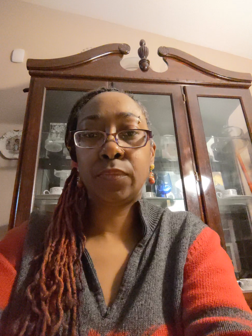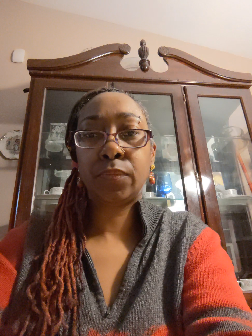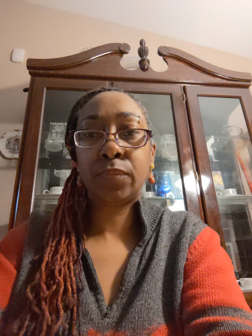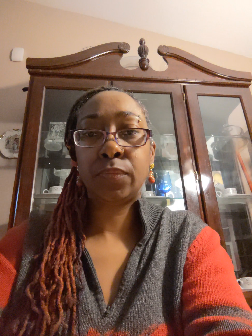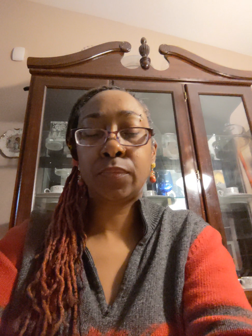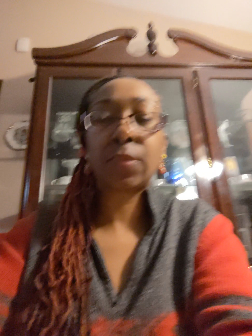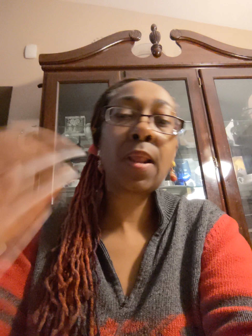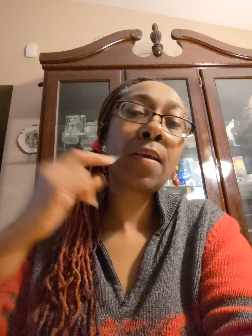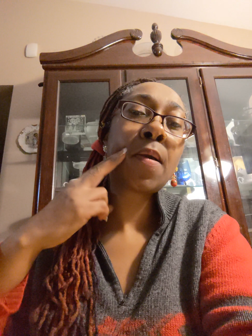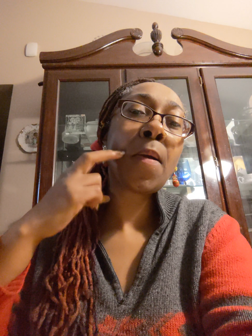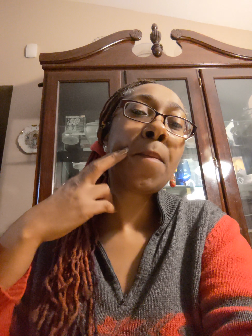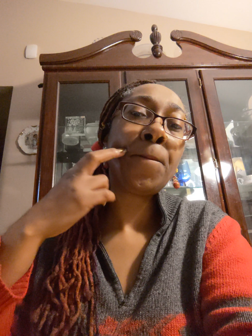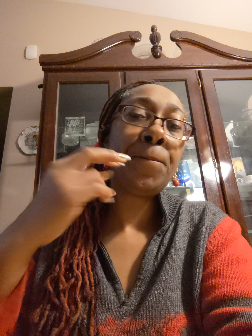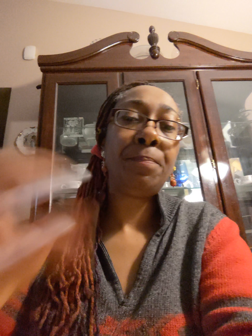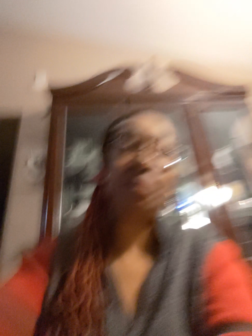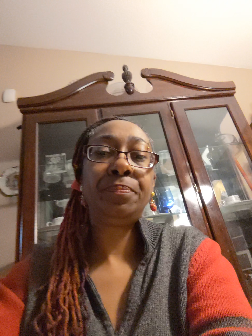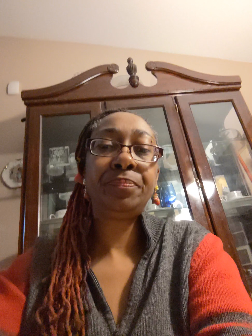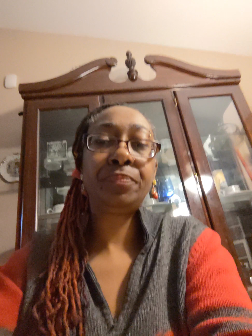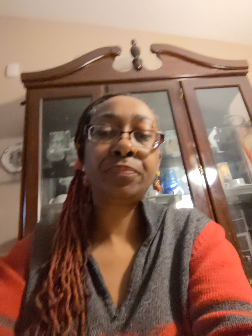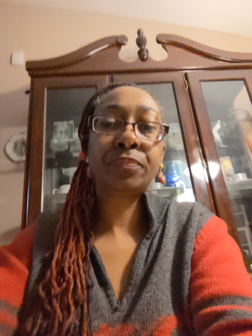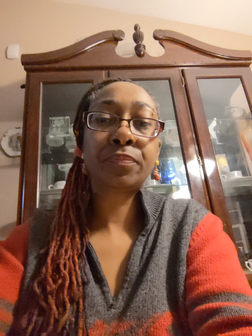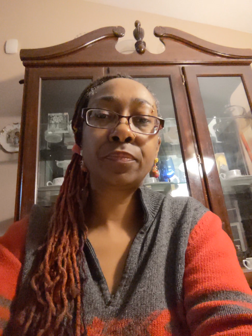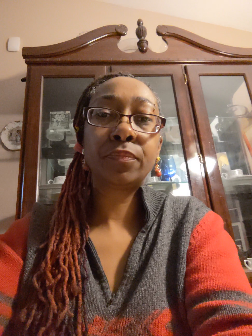gum